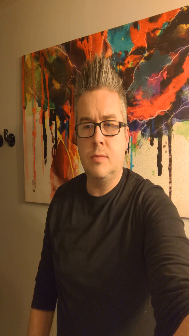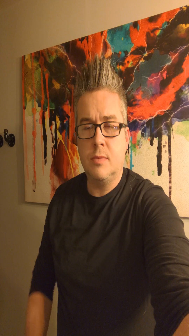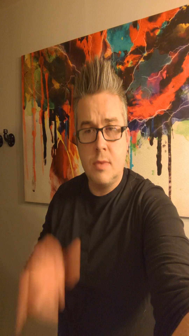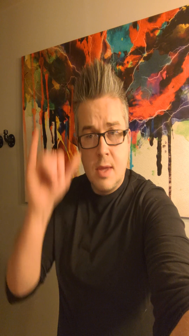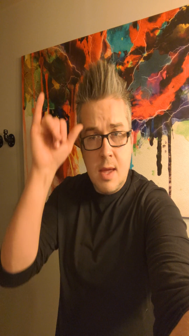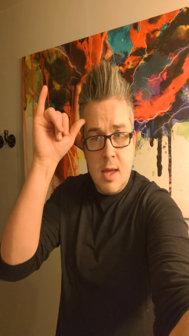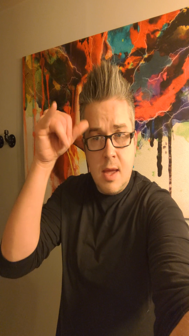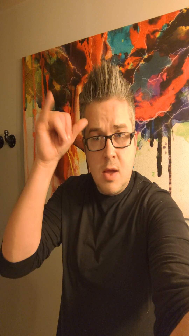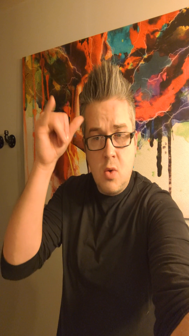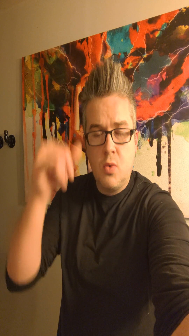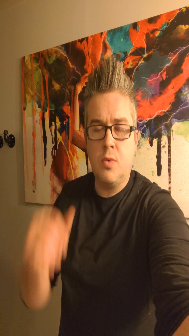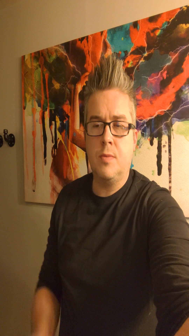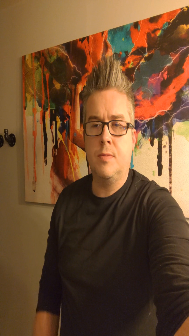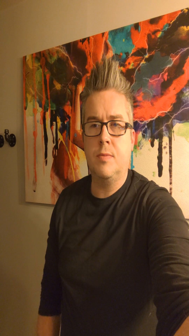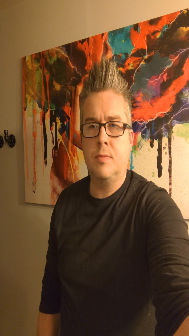cow